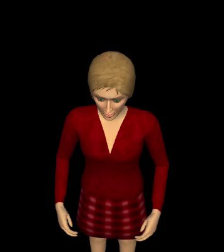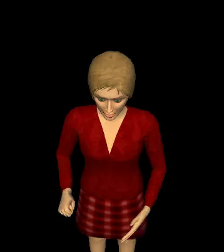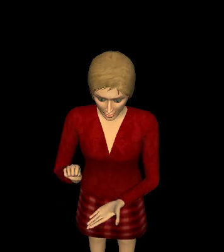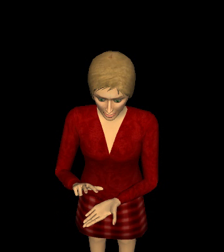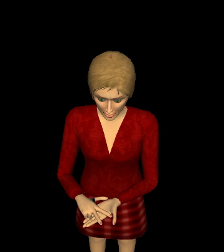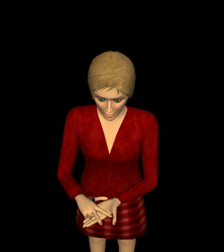بقعة